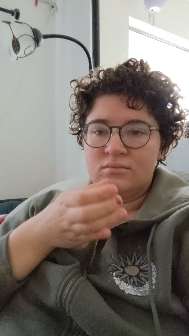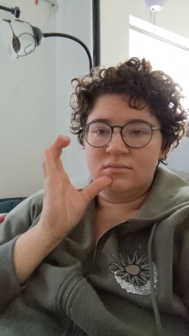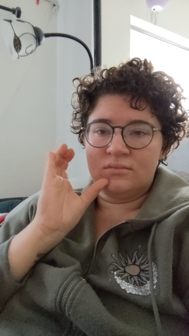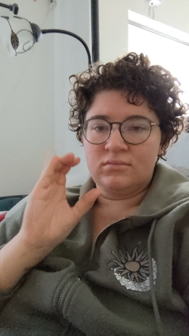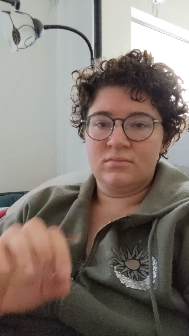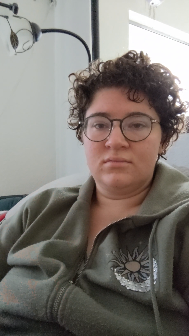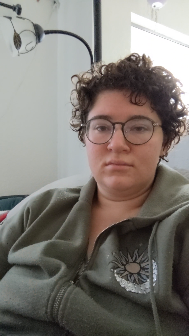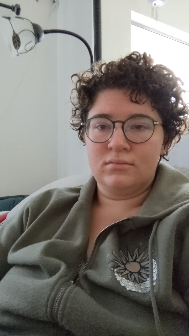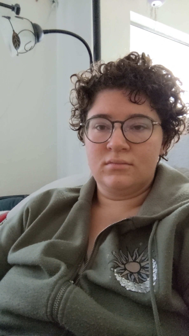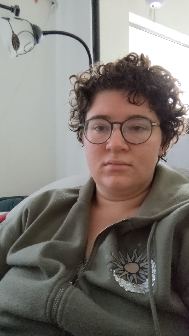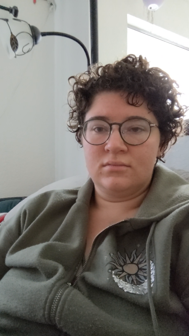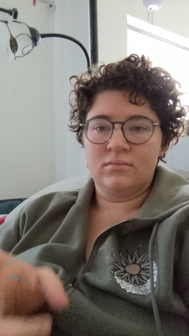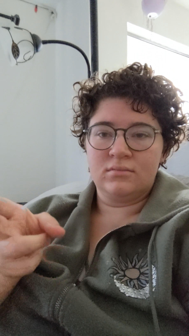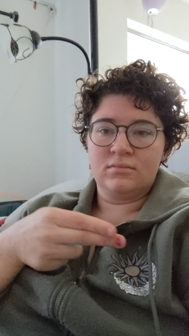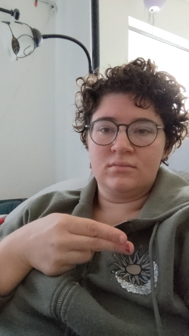belt